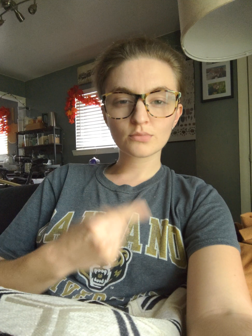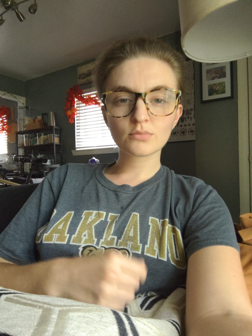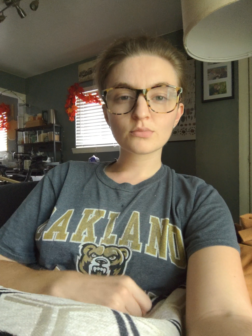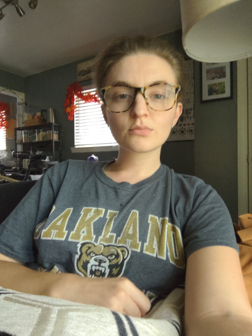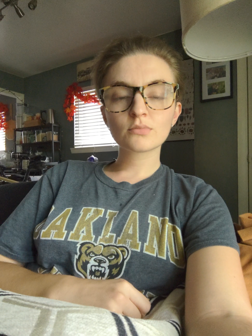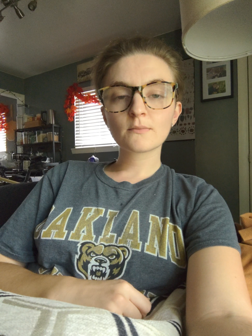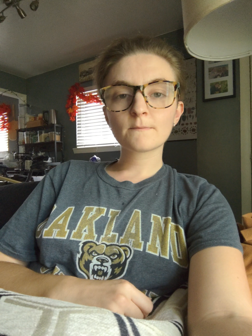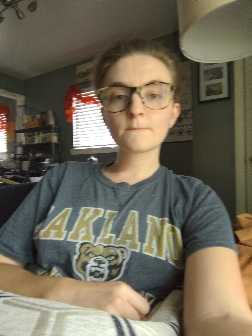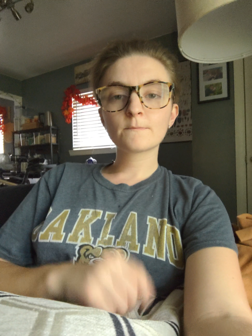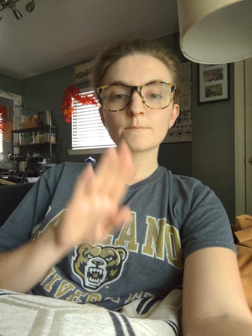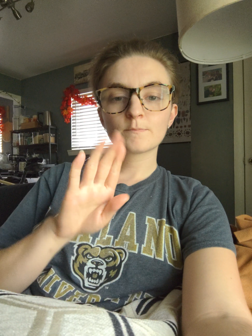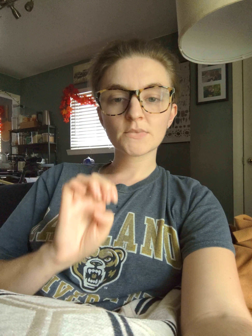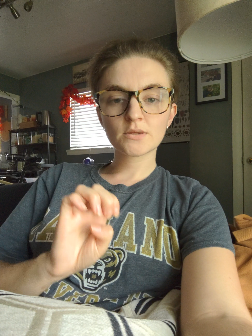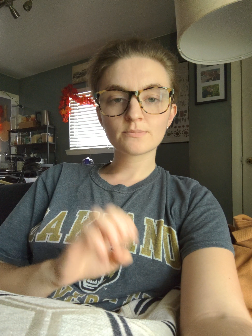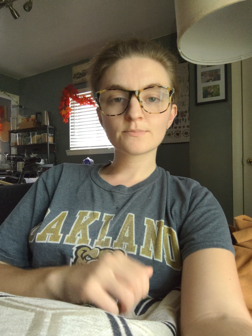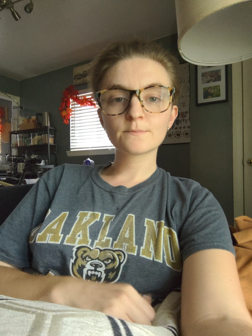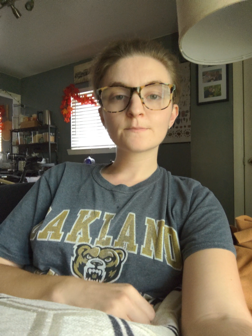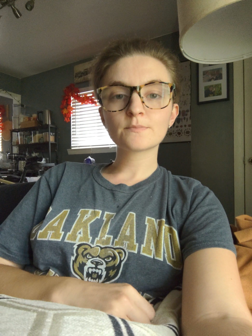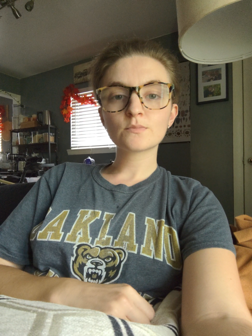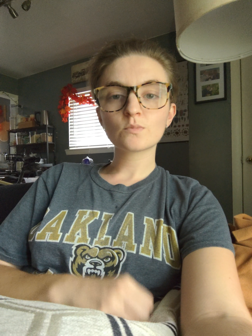be